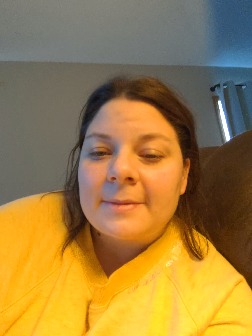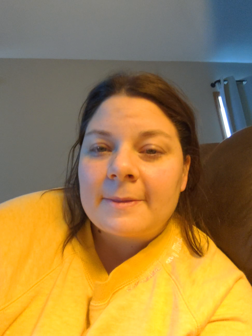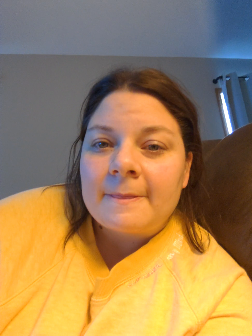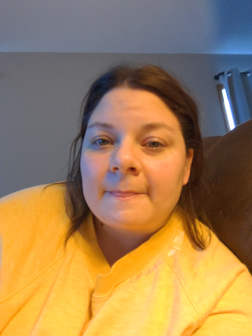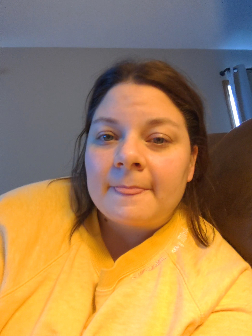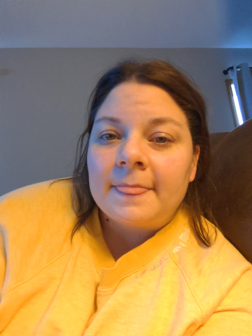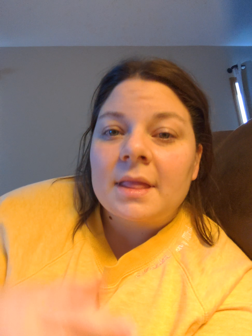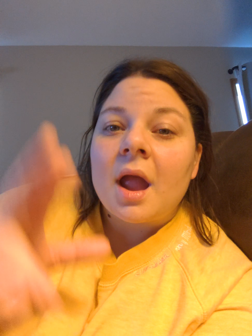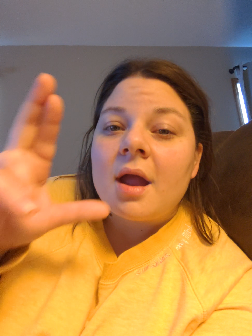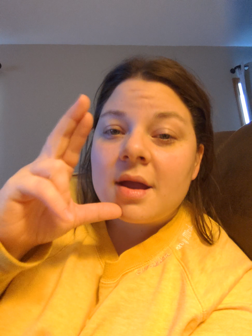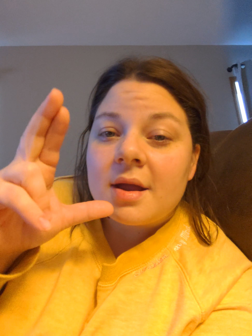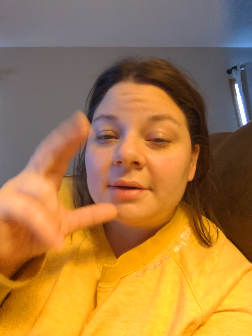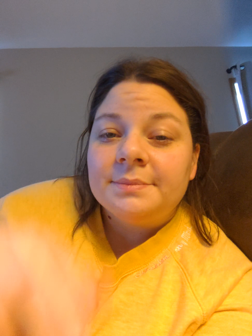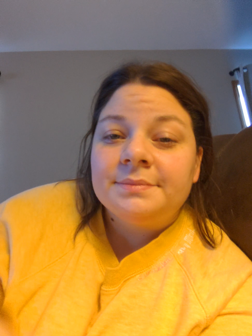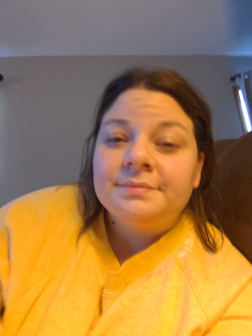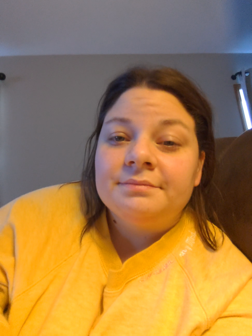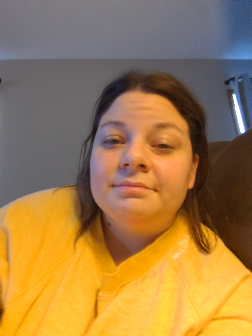hen